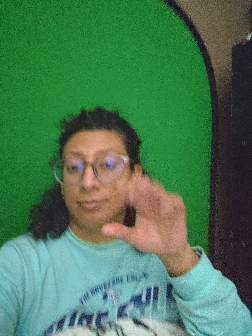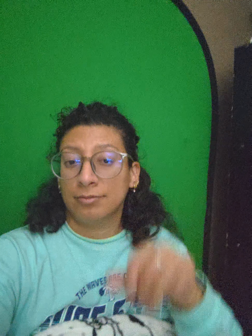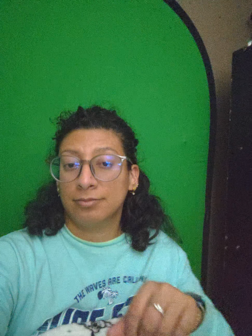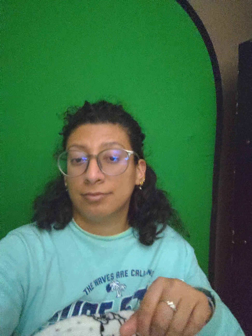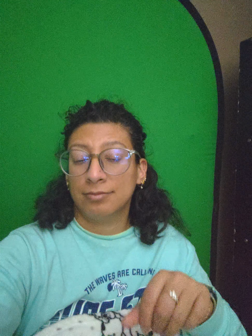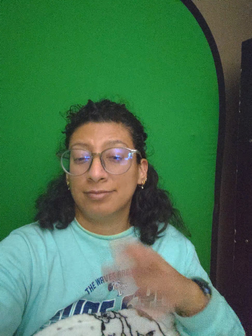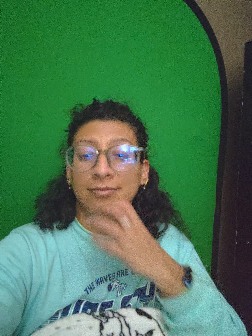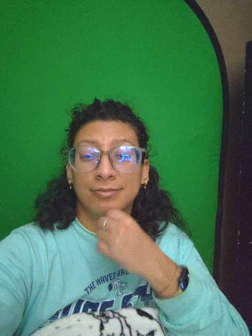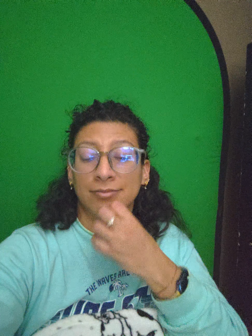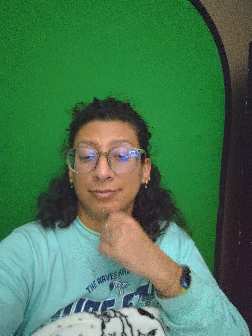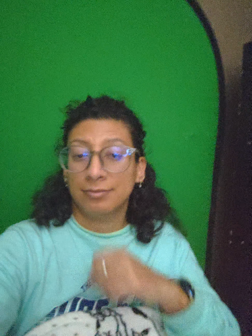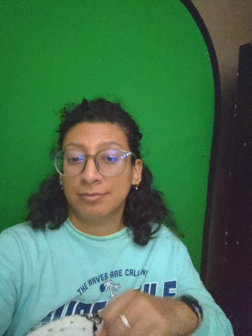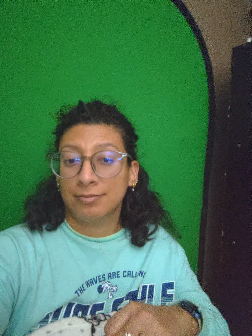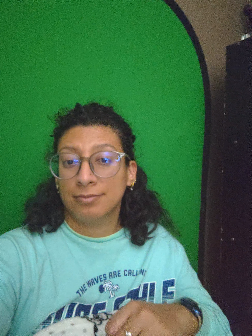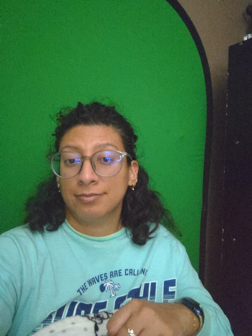underwear